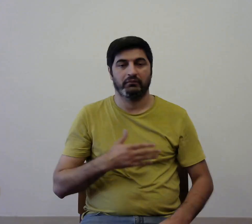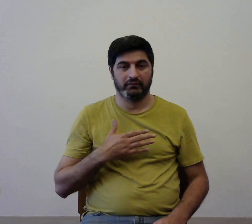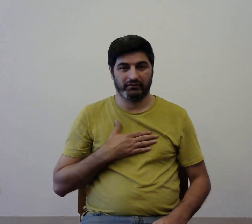mən